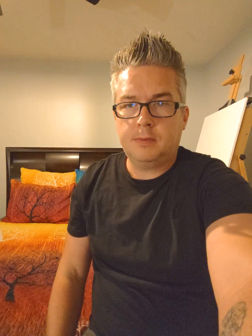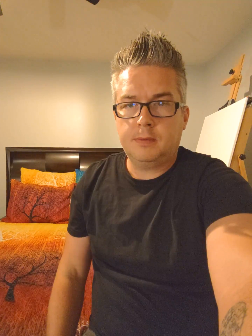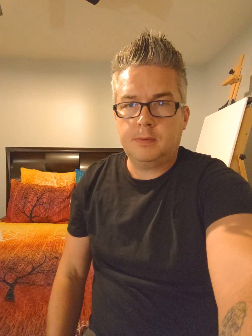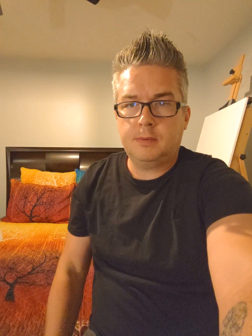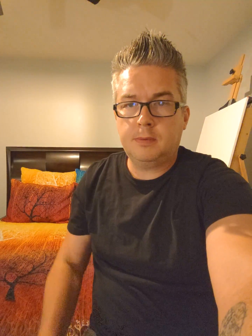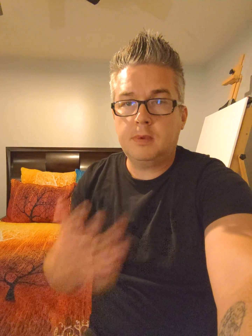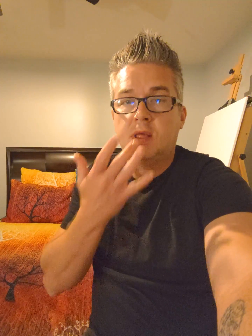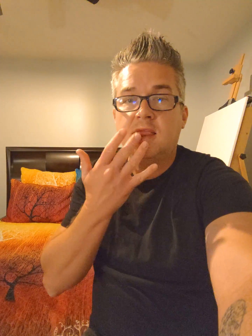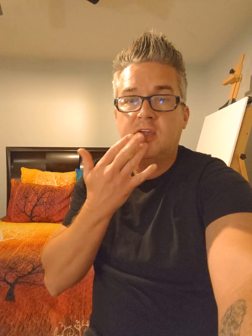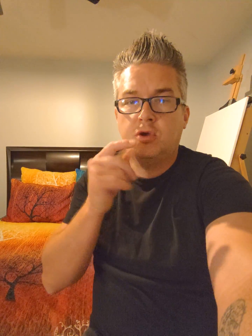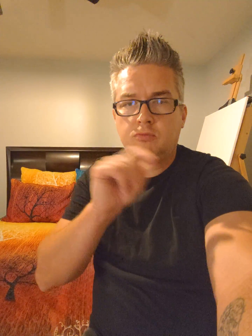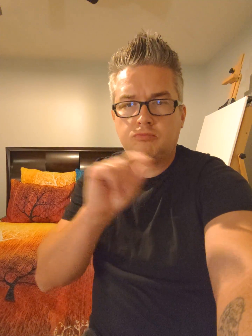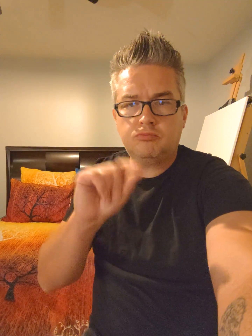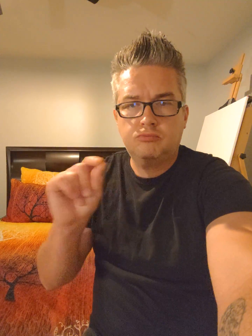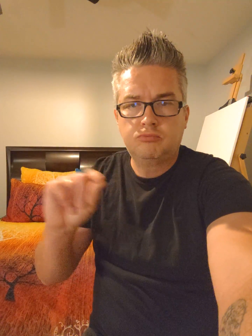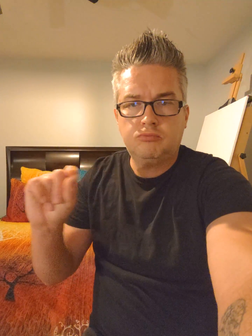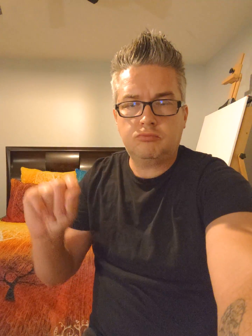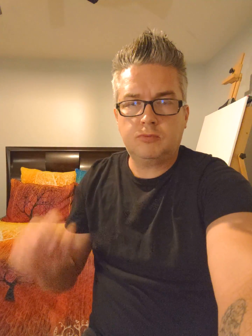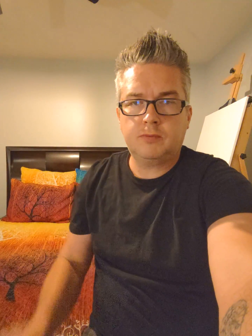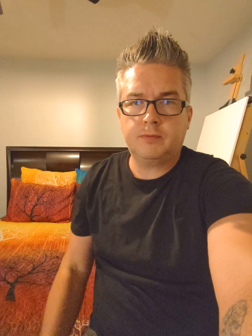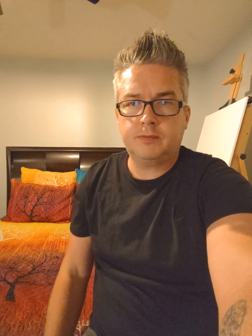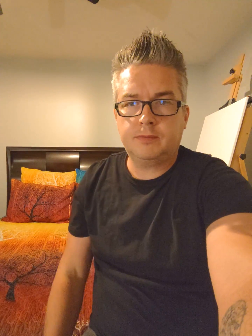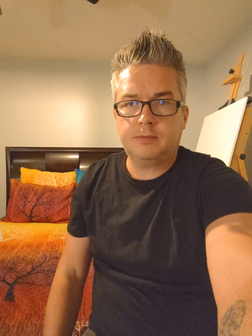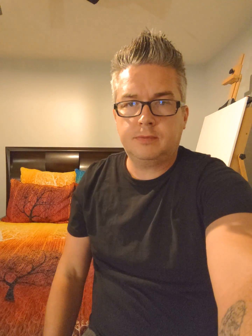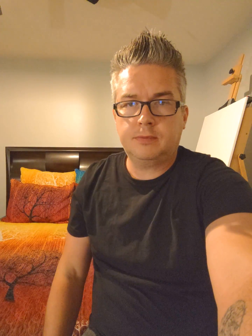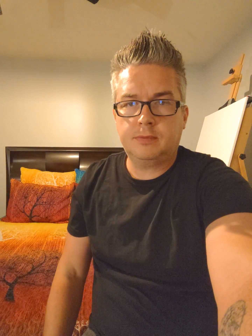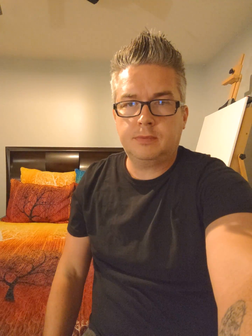crayon